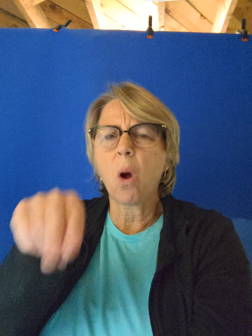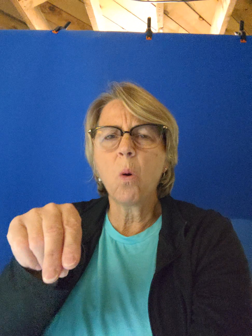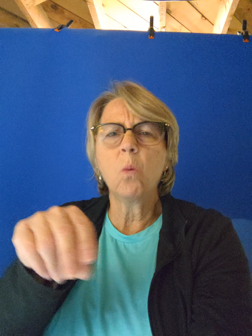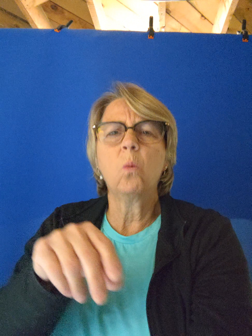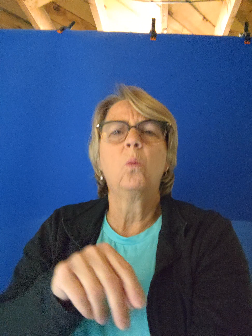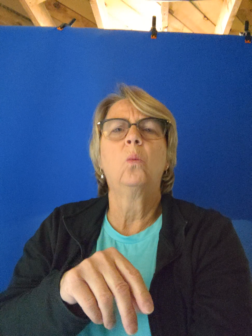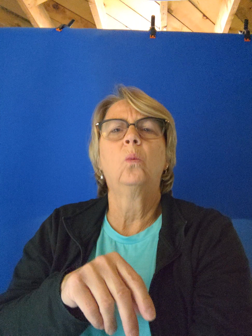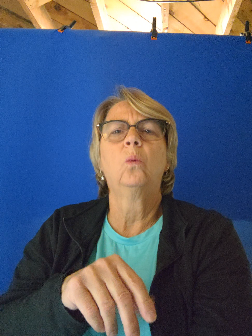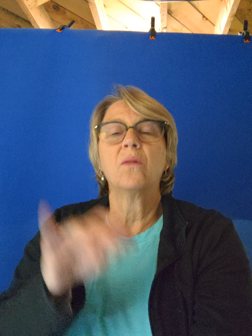no